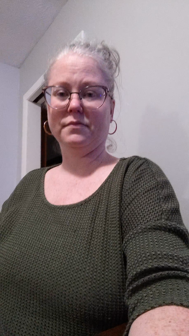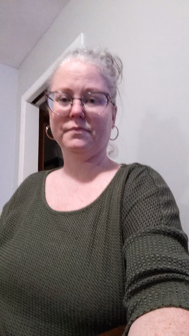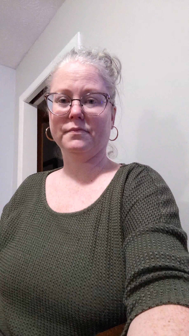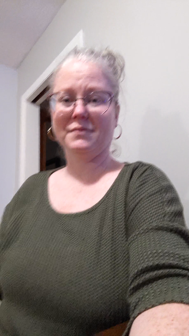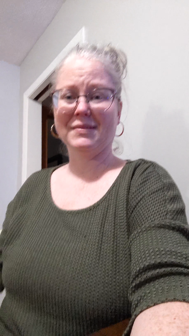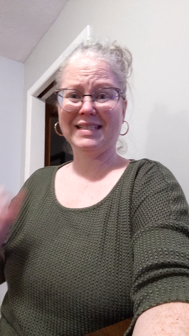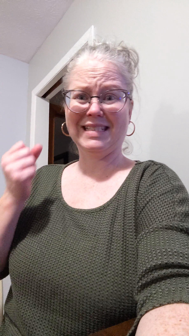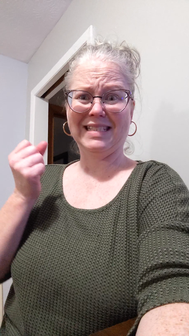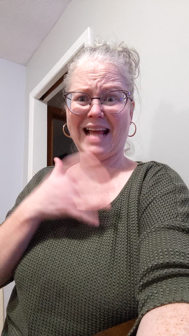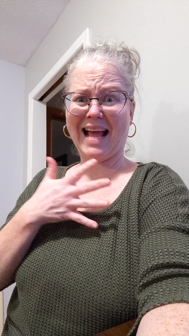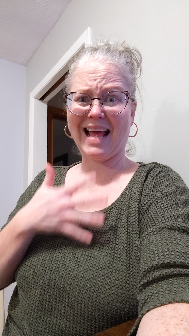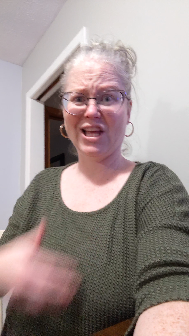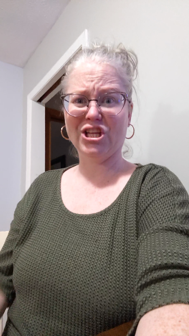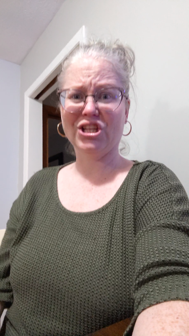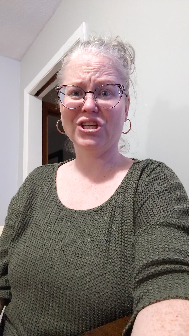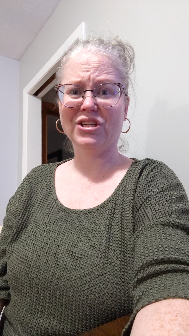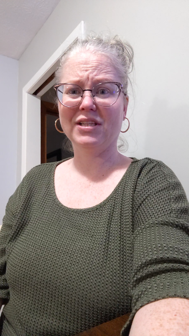scared